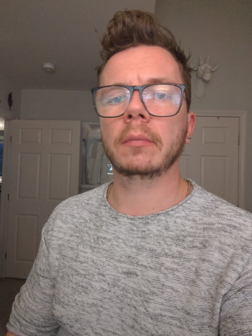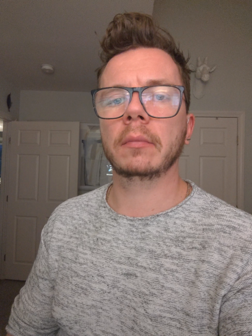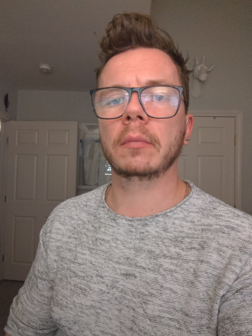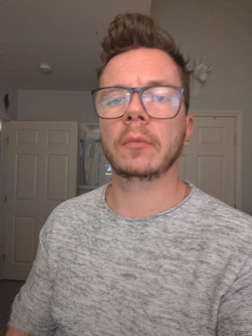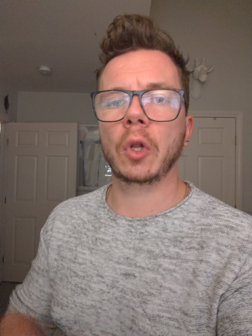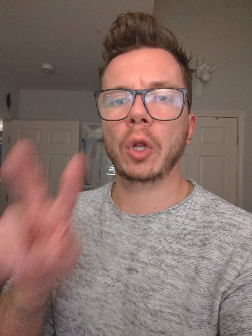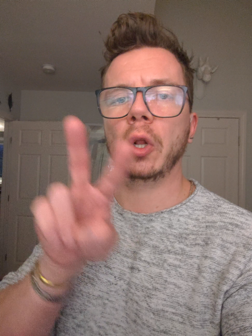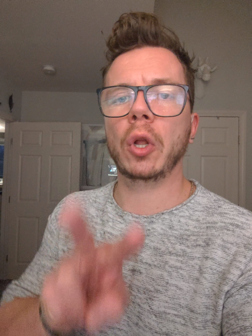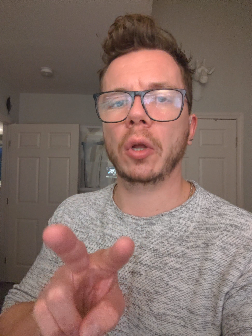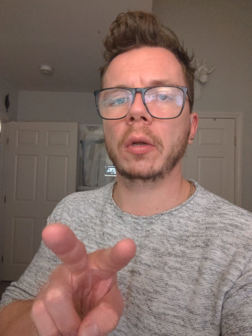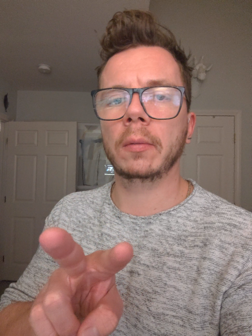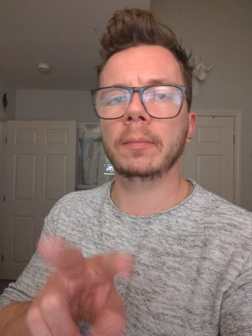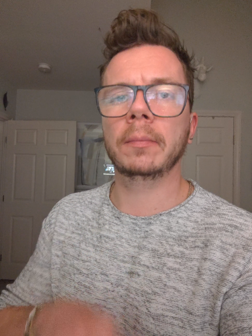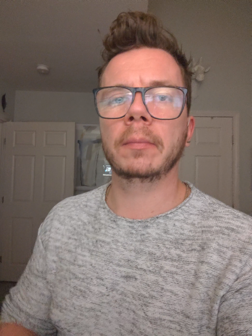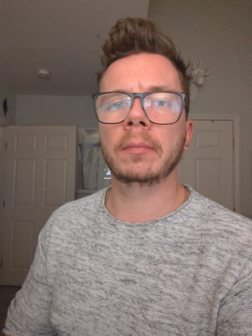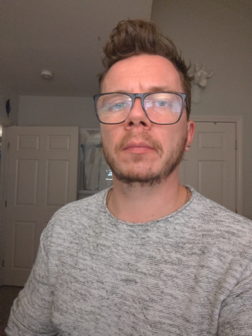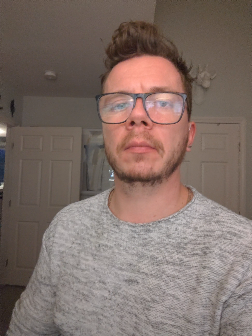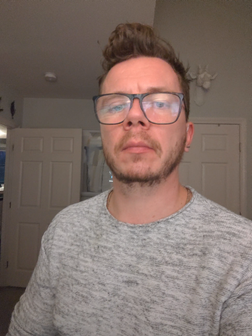look